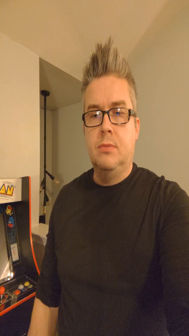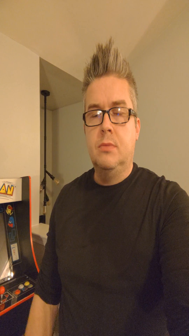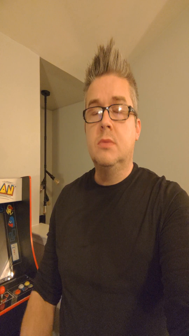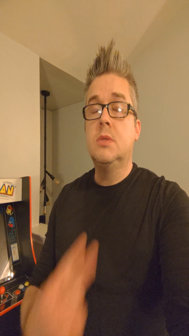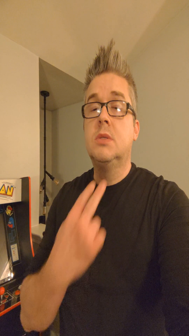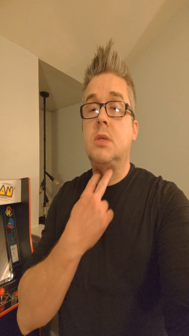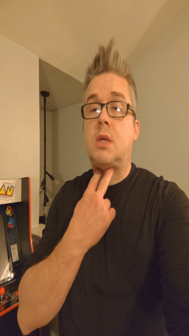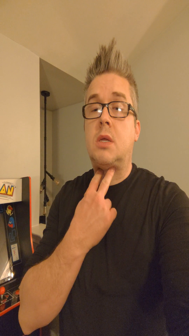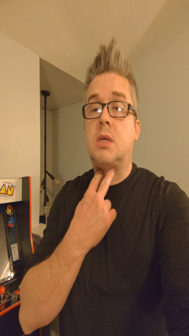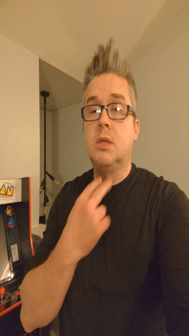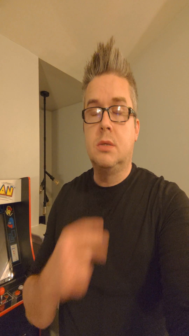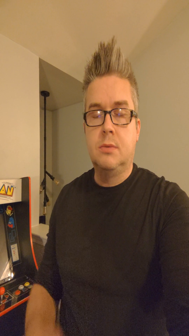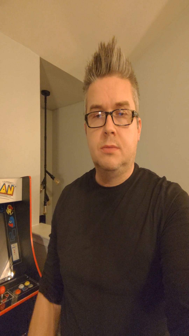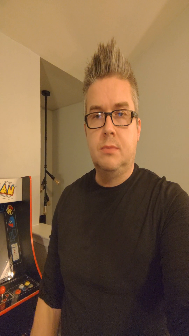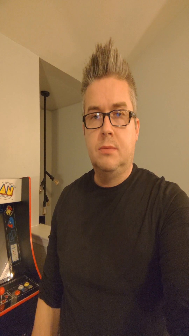stuck